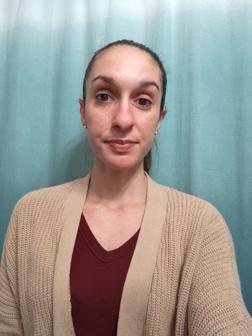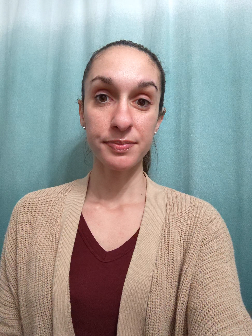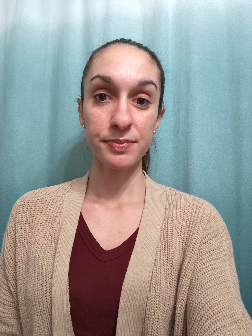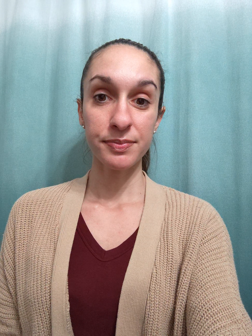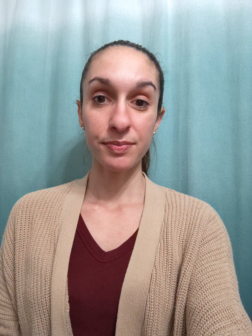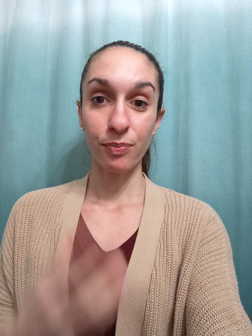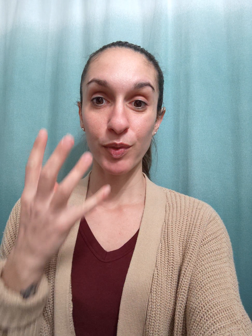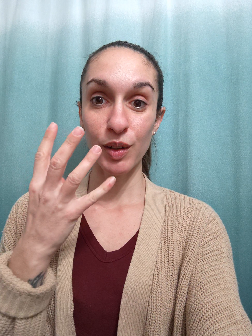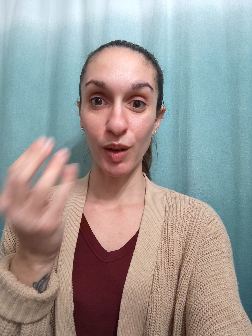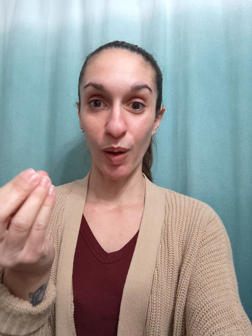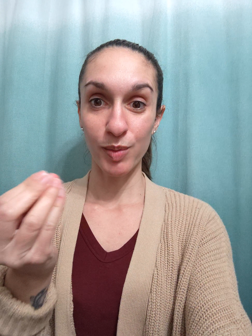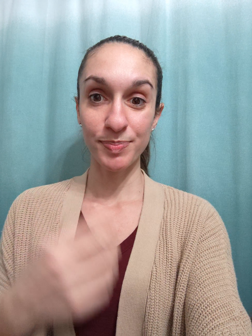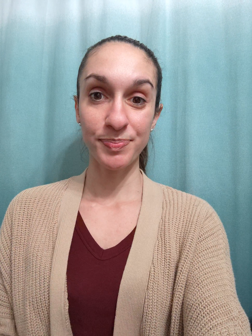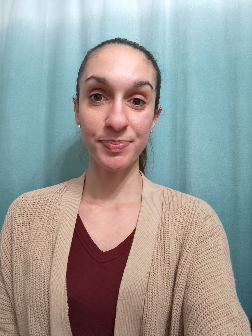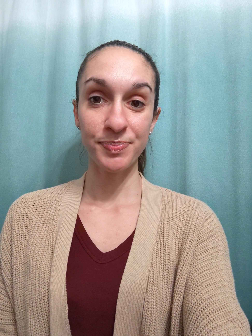go